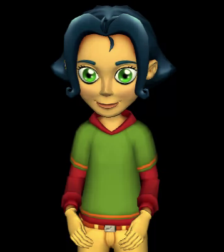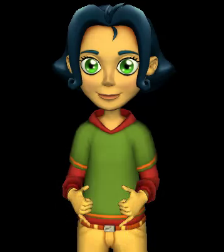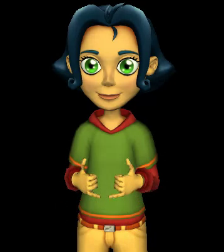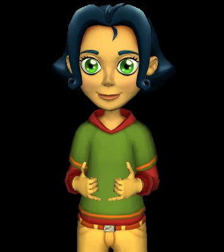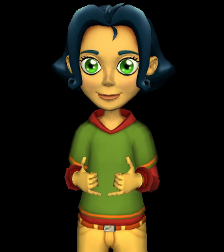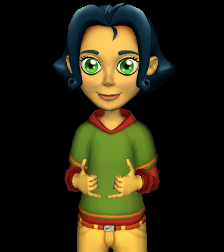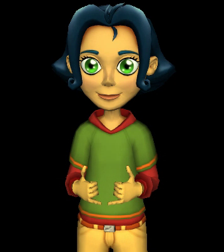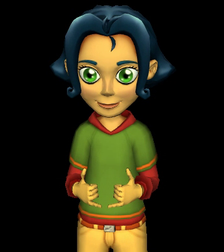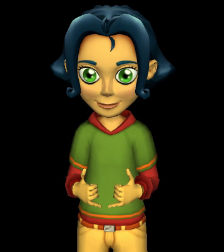هنا